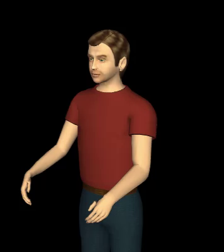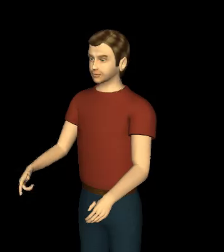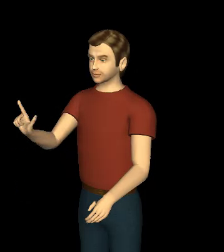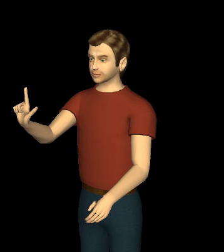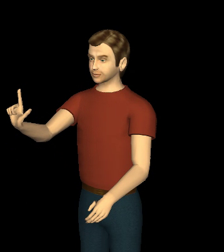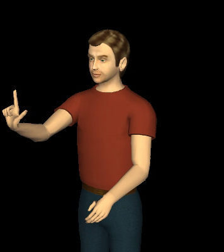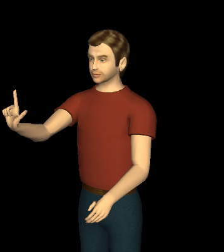2